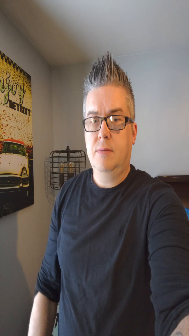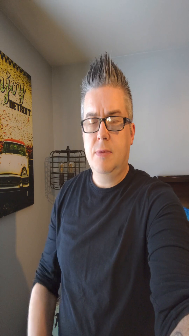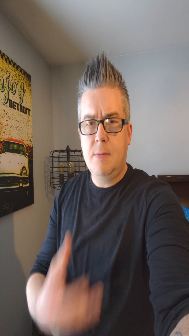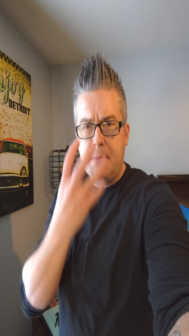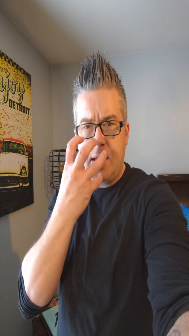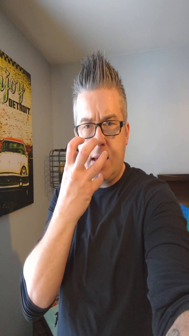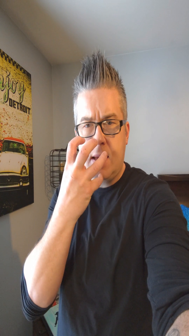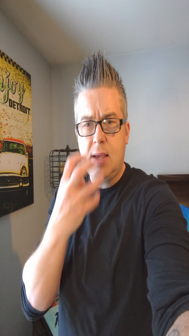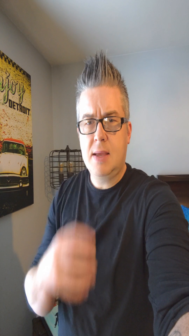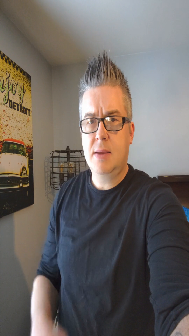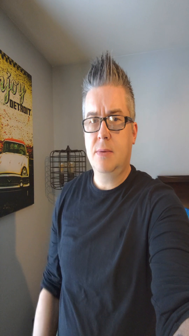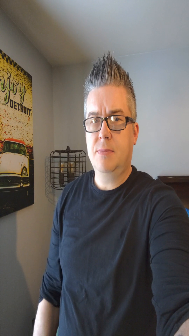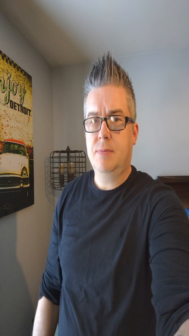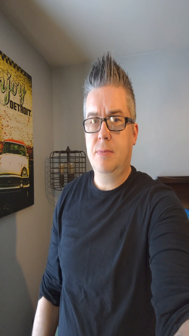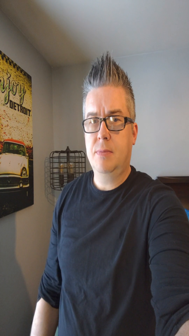mad